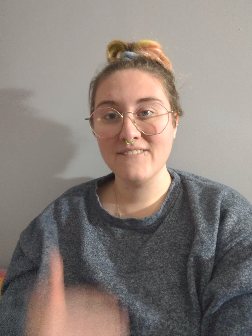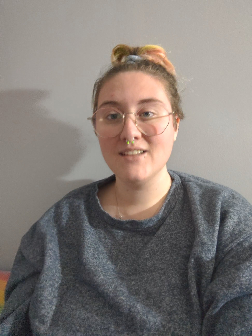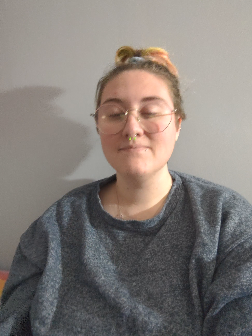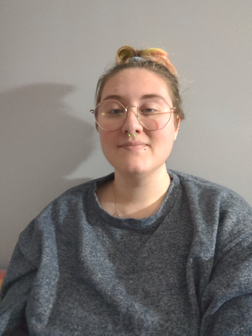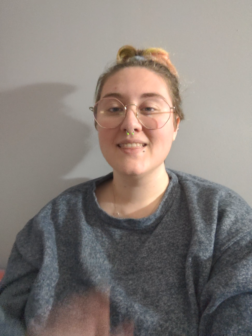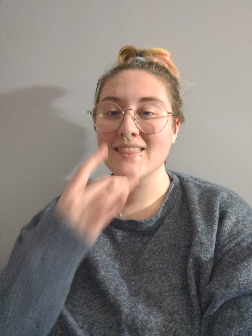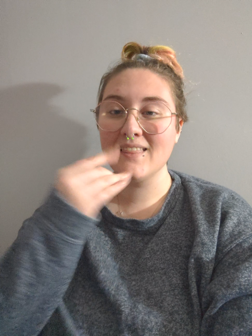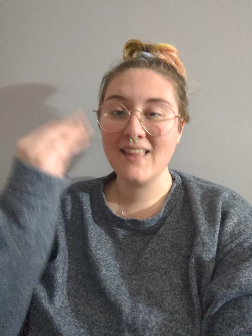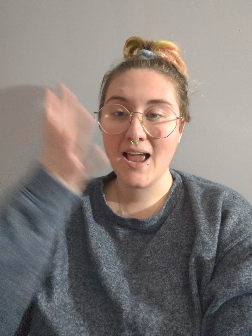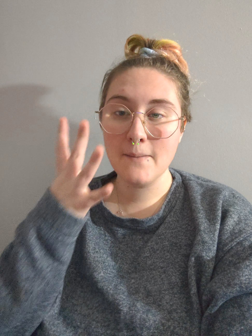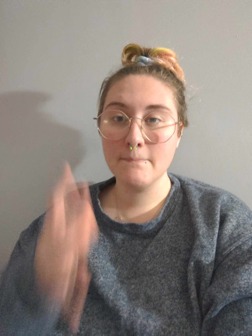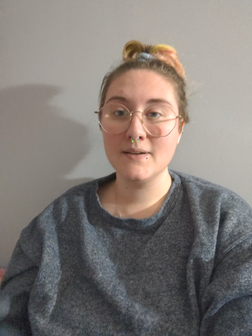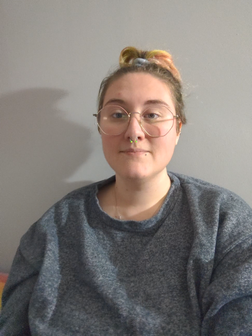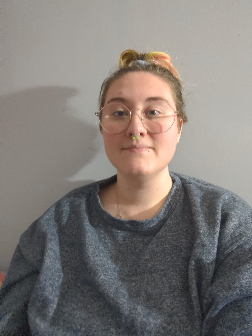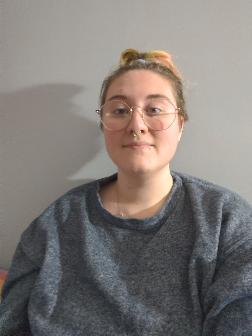lamp